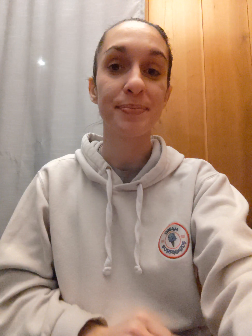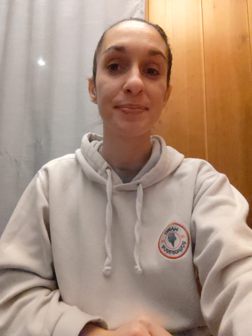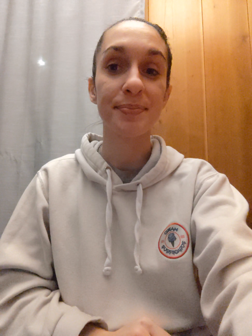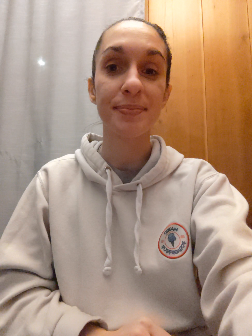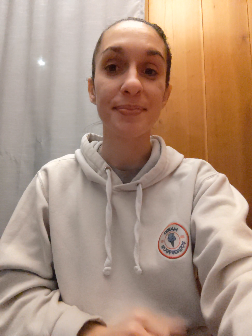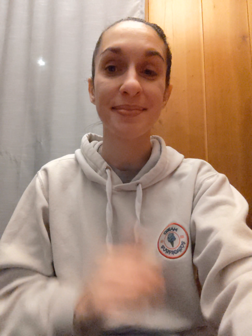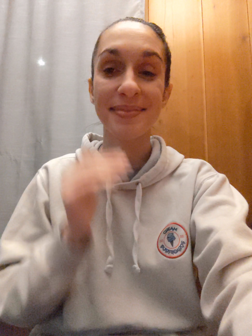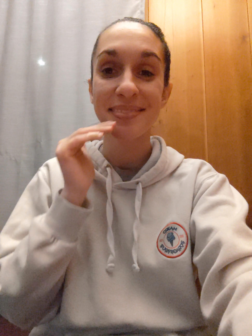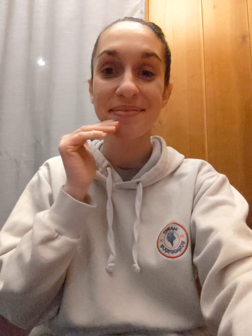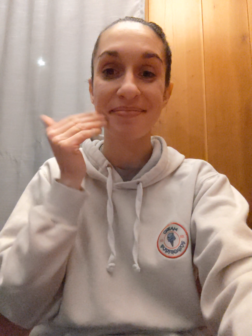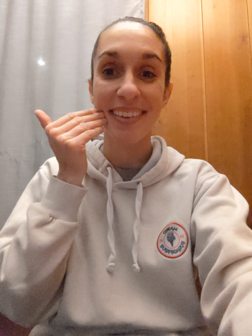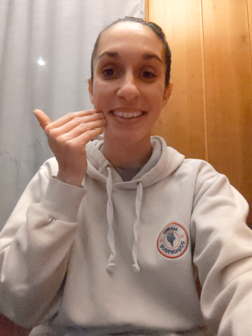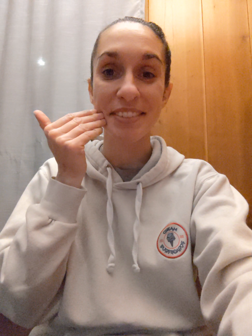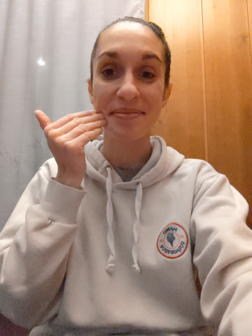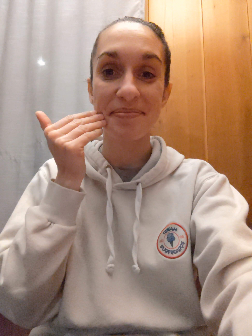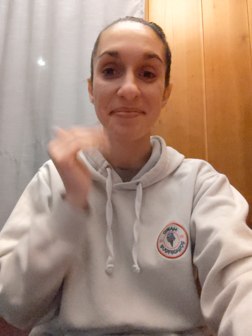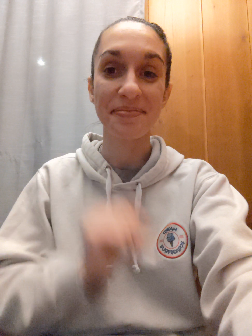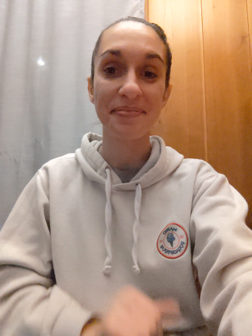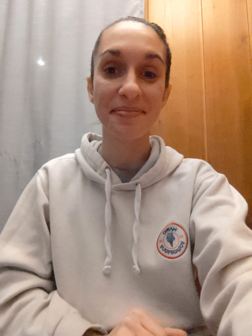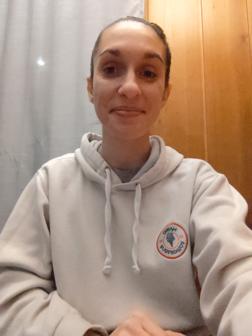smile